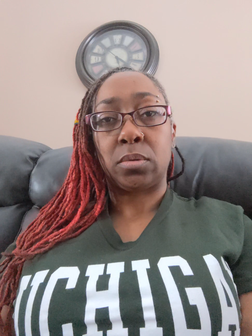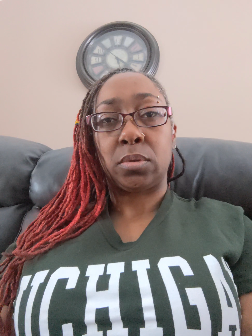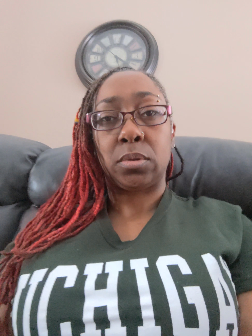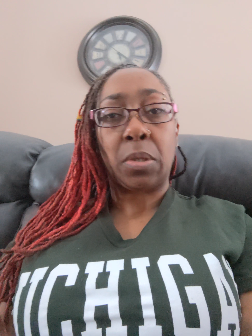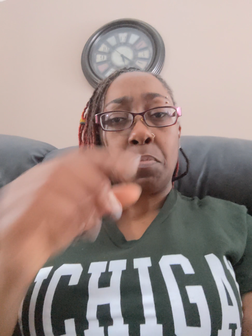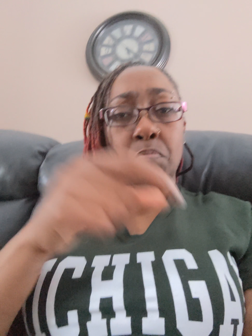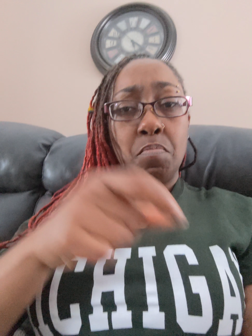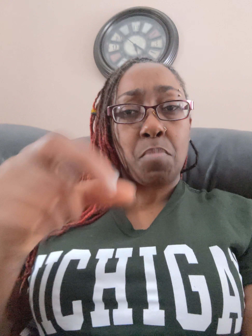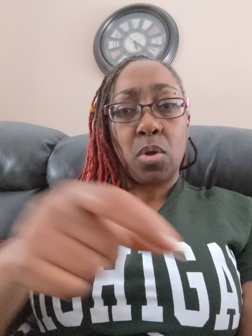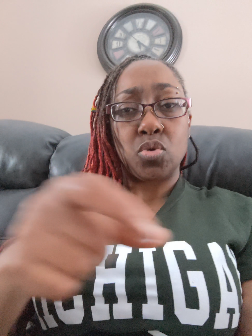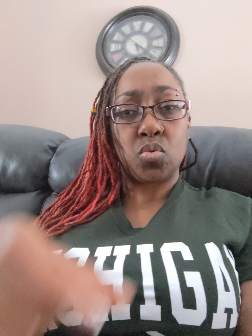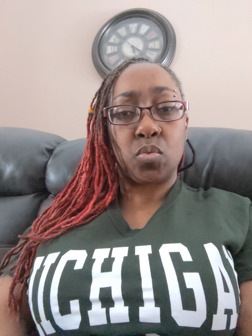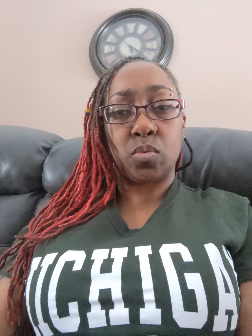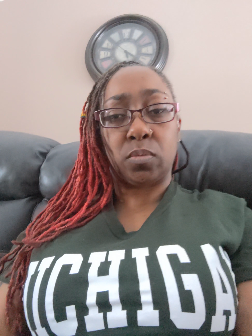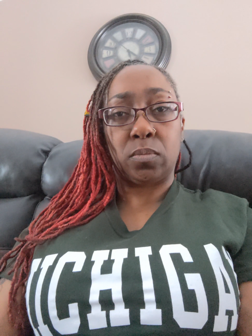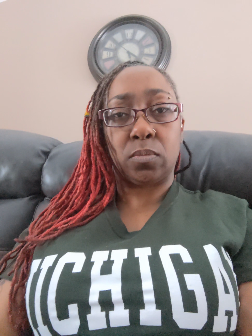puzzle